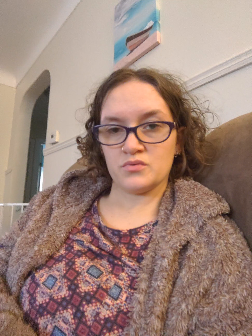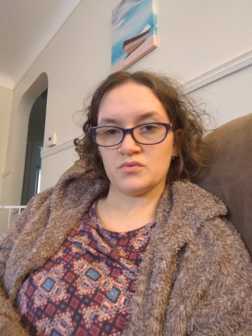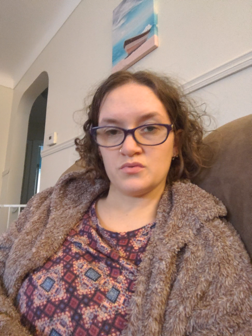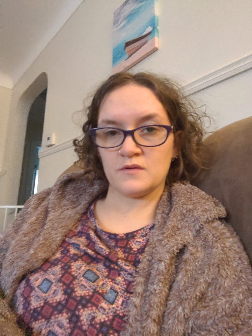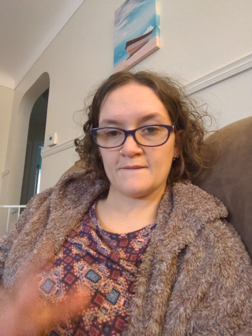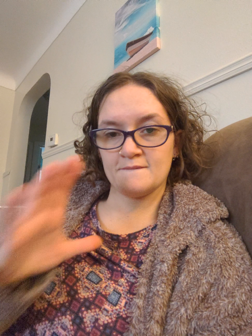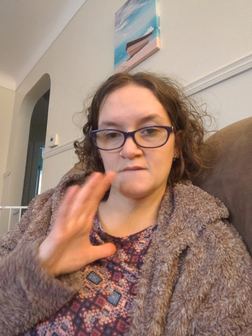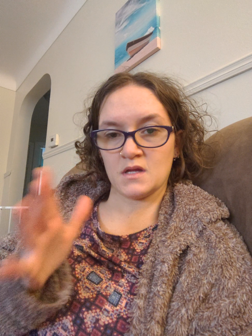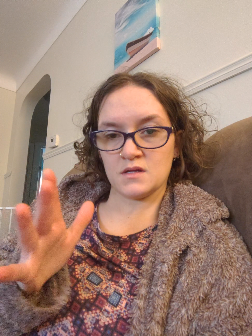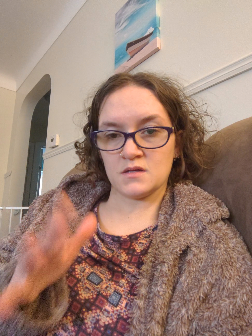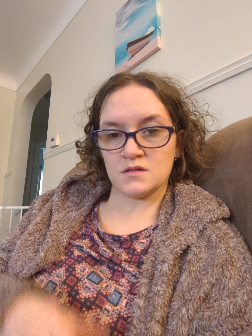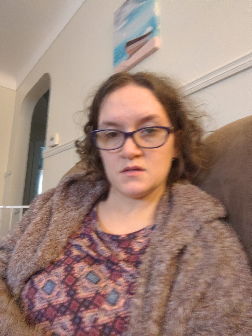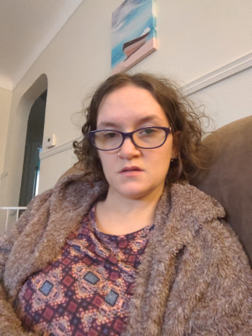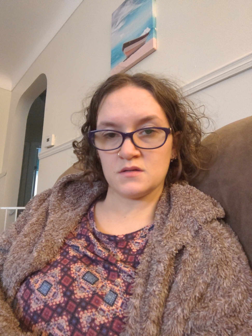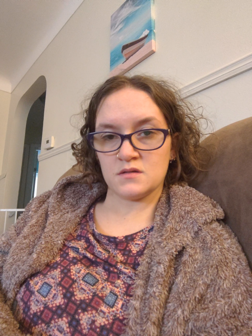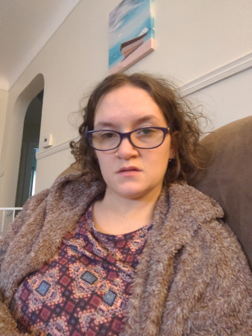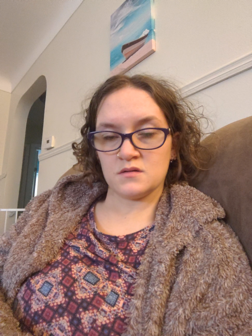fine